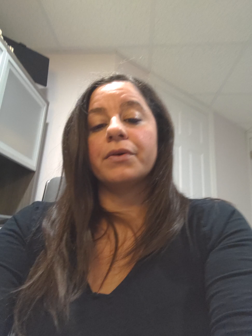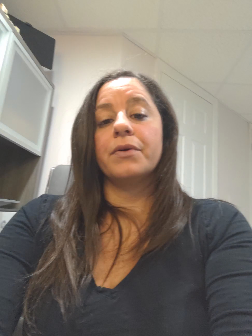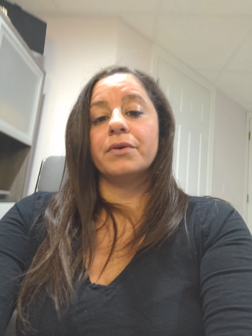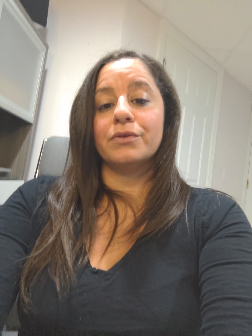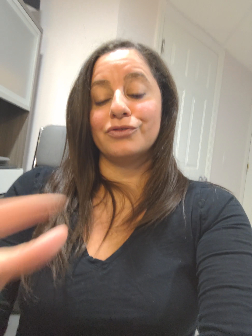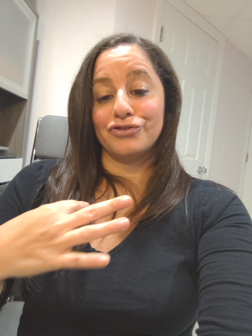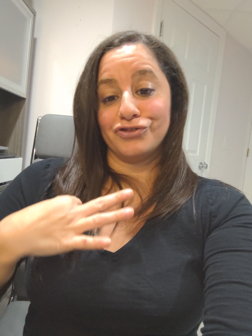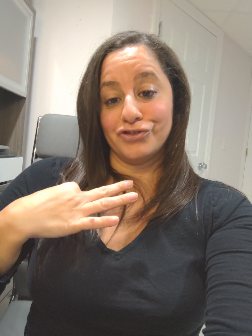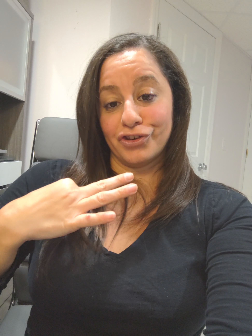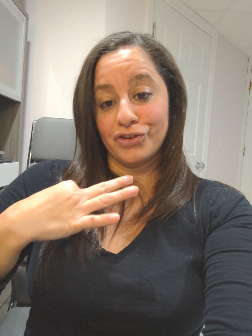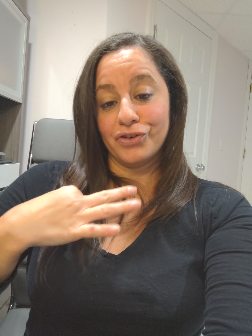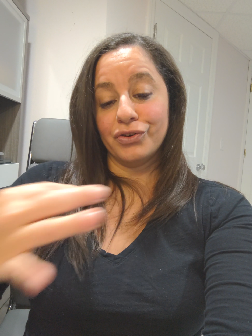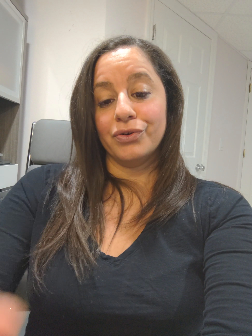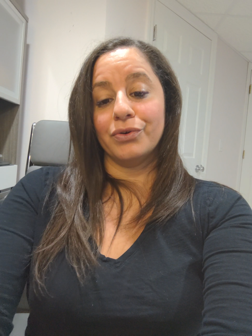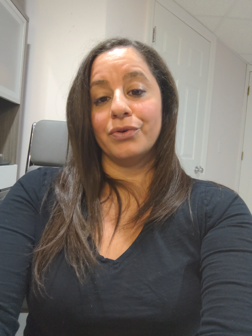shirt